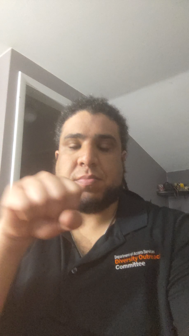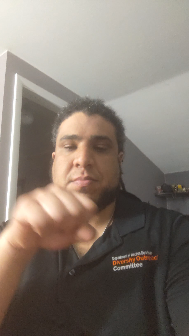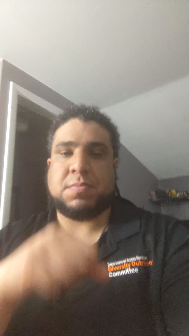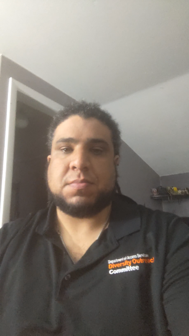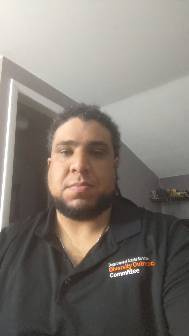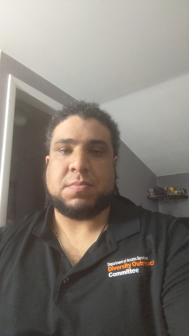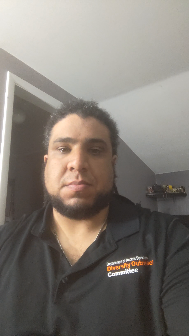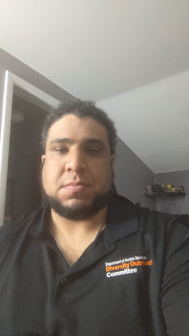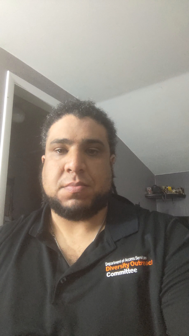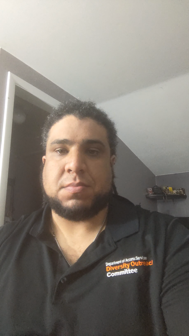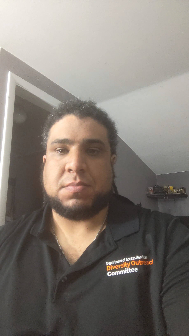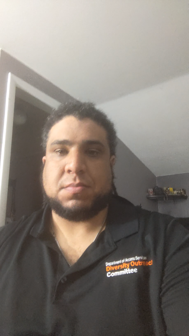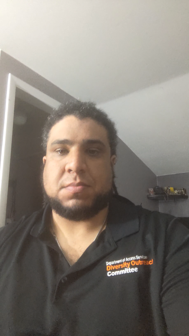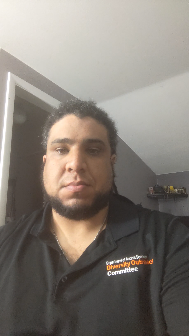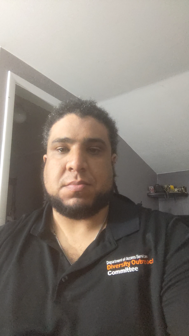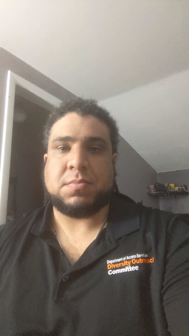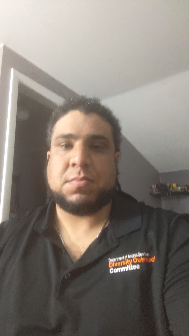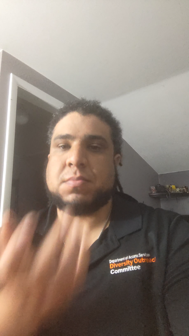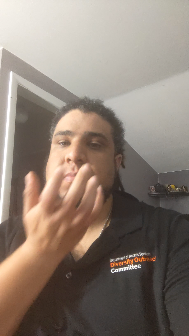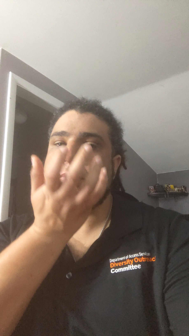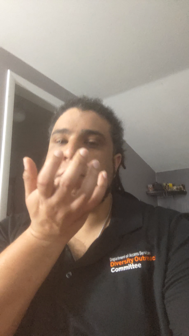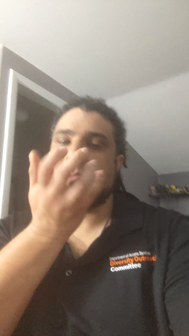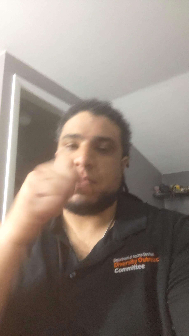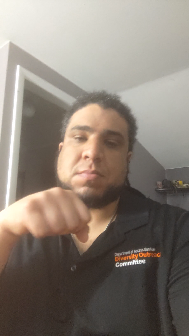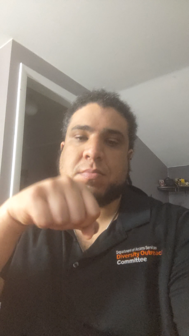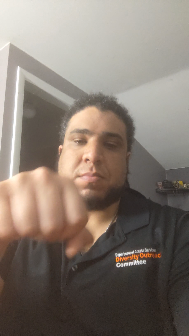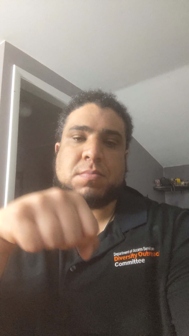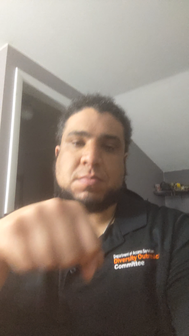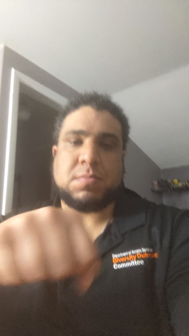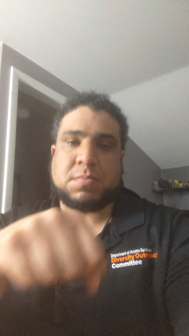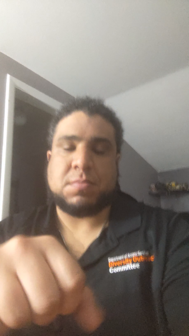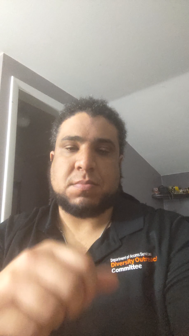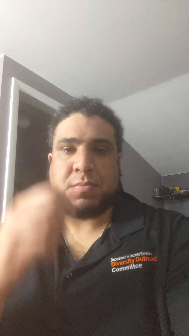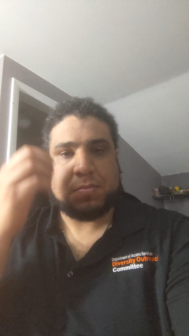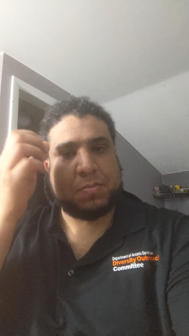lawn mower